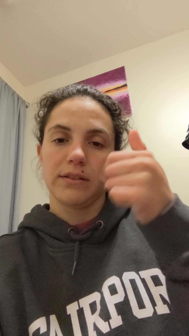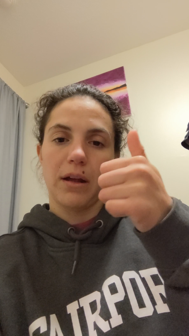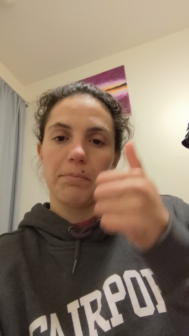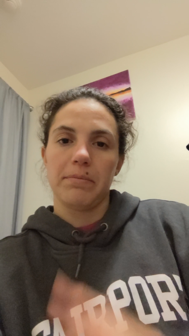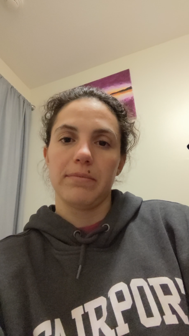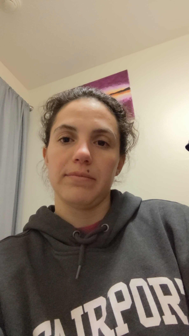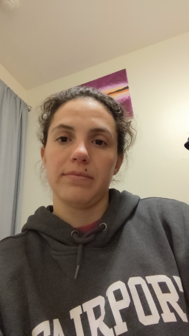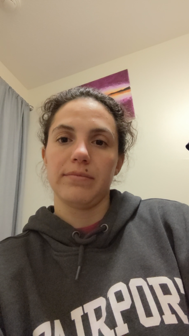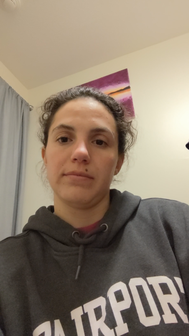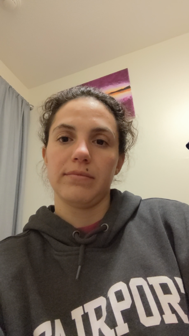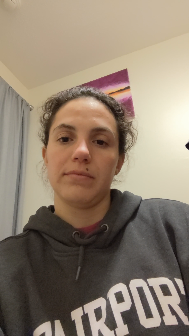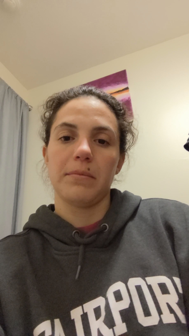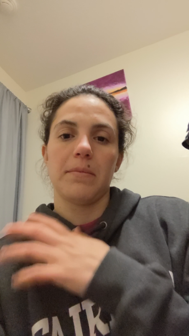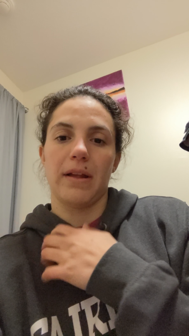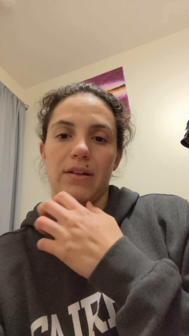bear